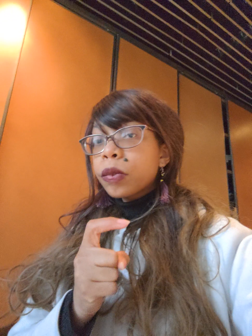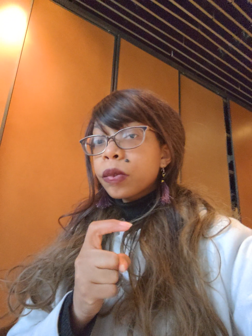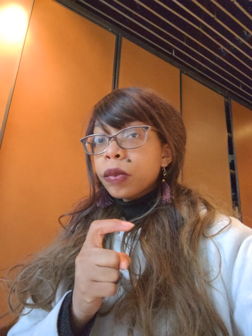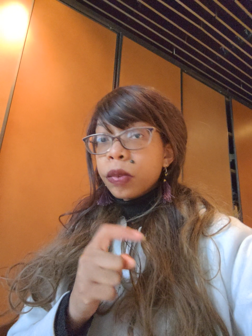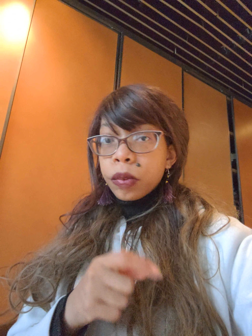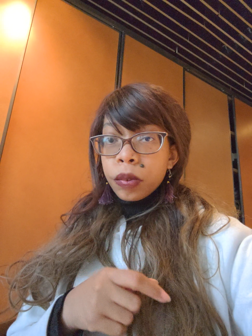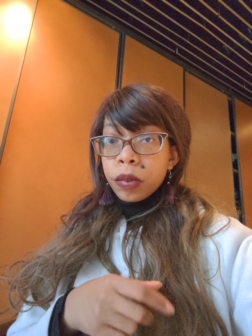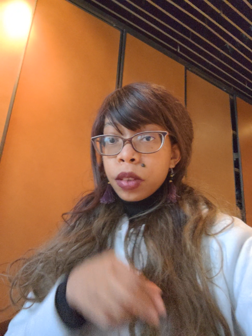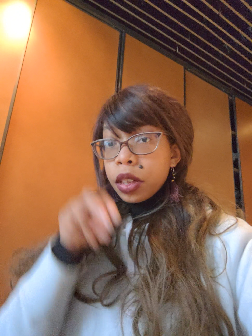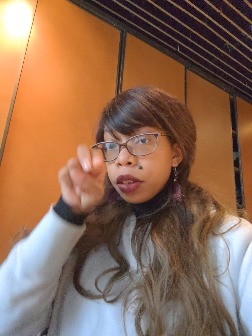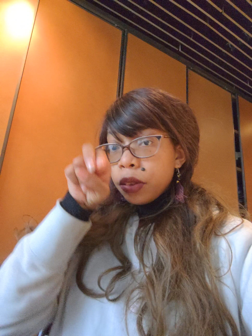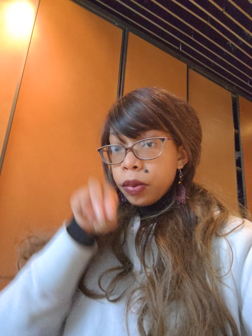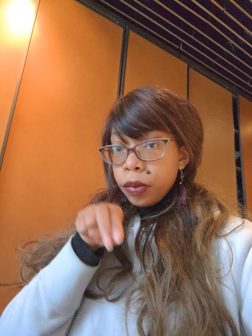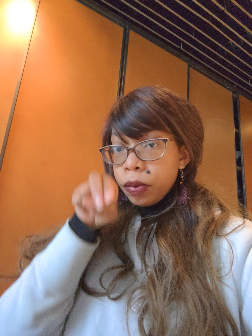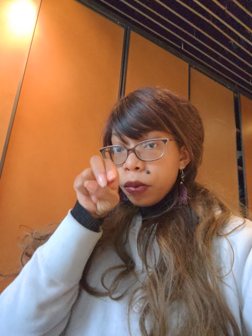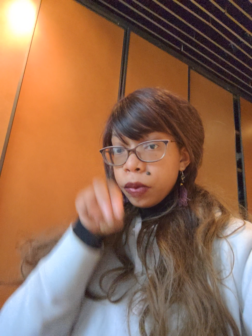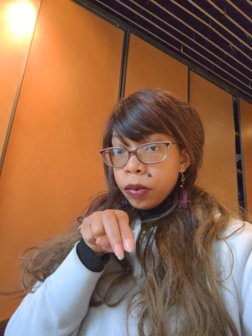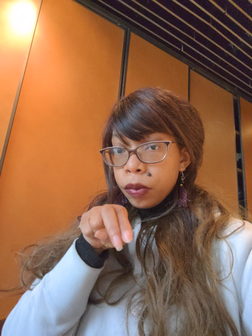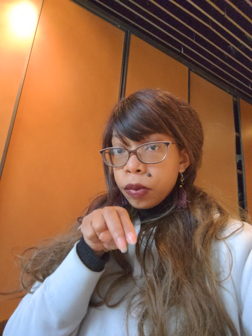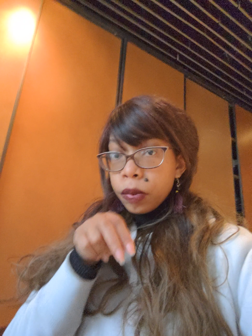chair